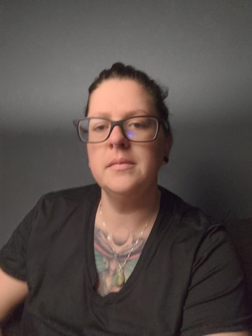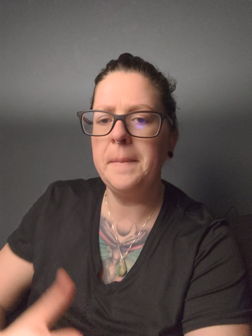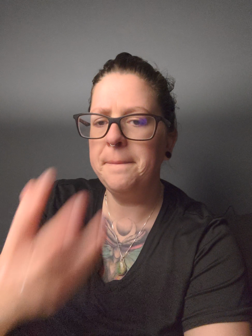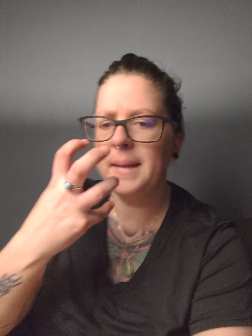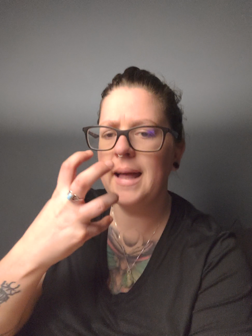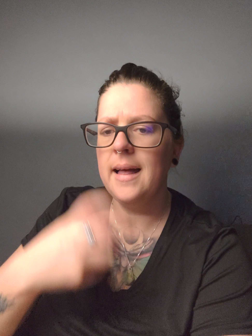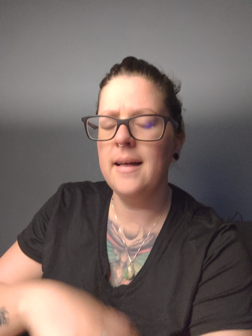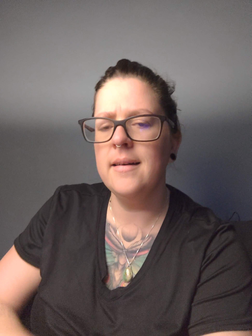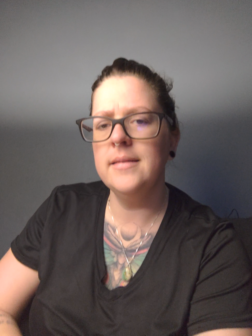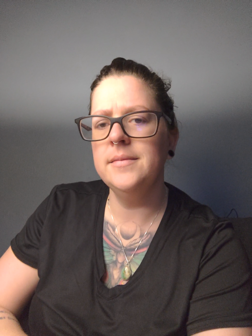mad